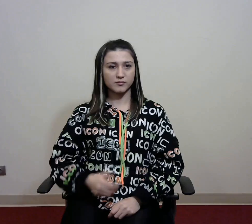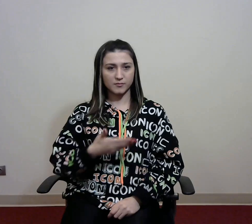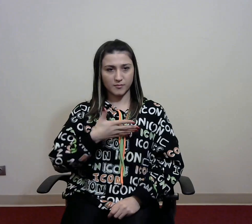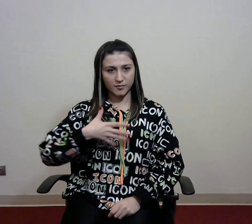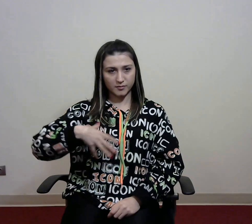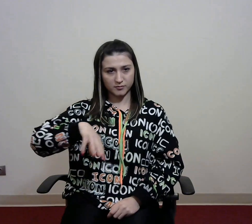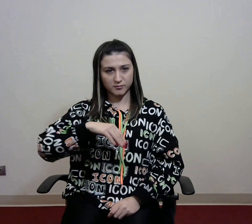biz